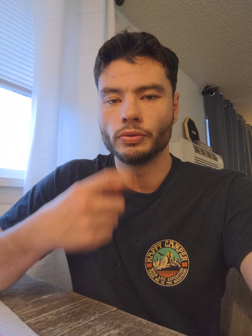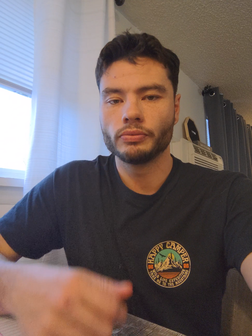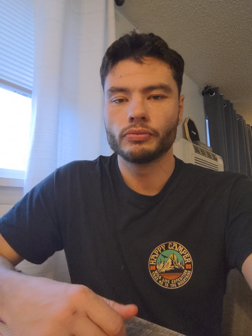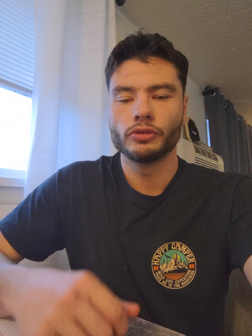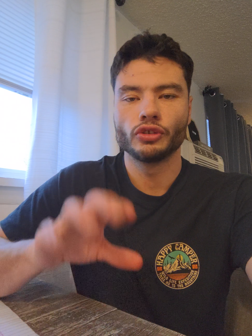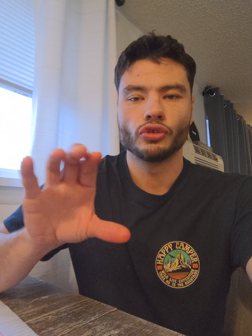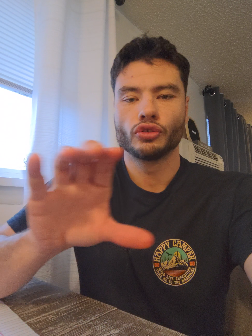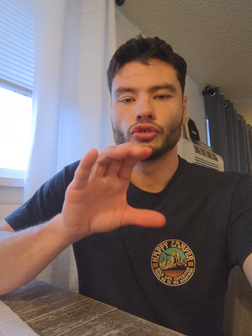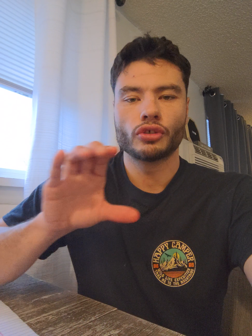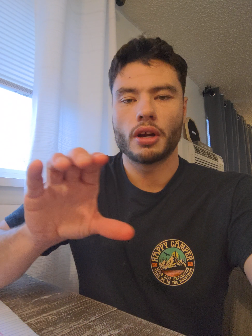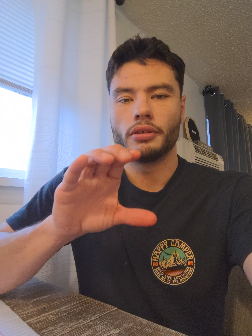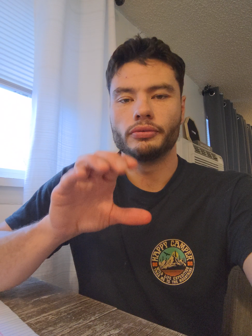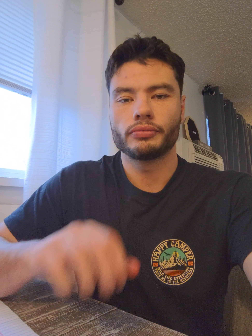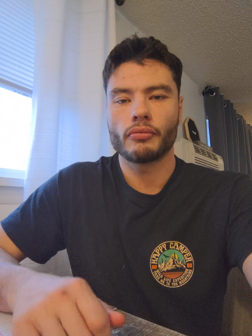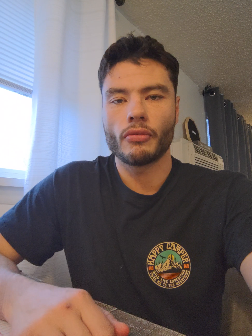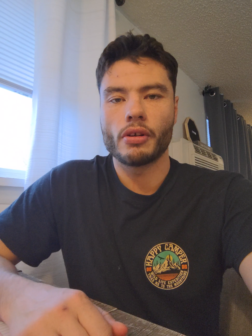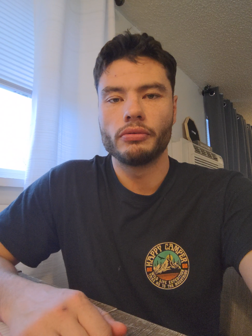chocolate